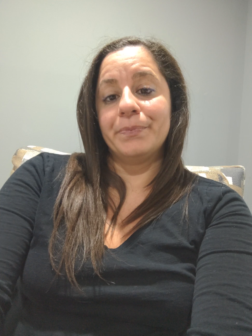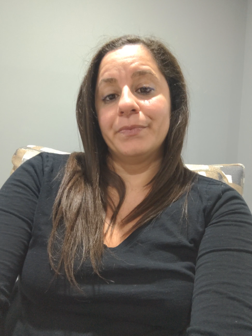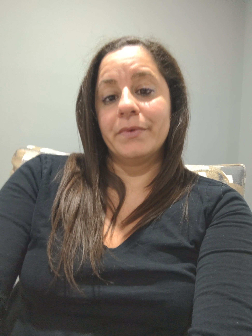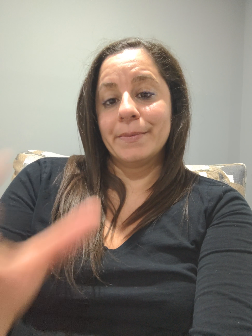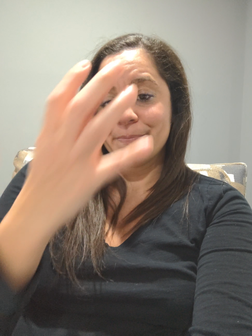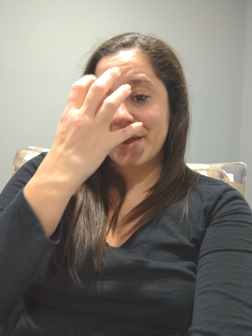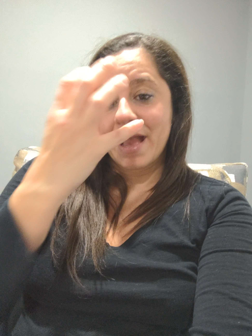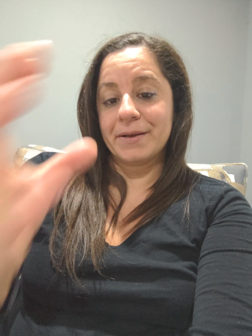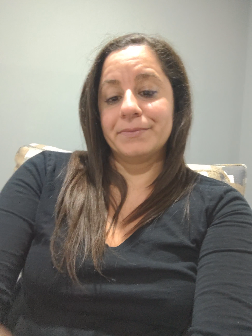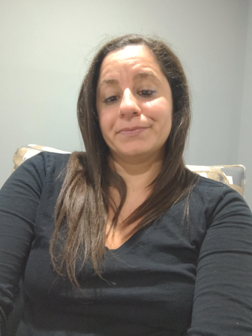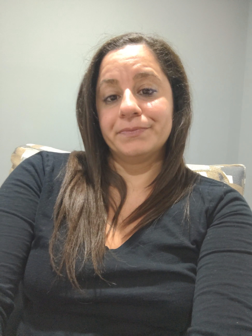mad